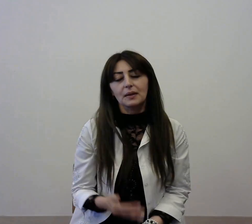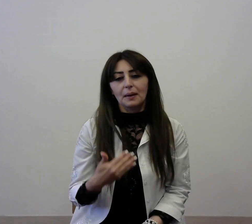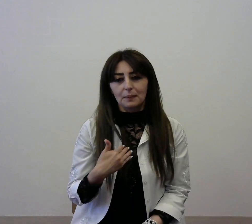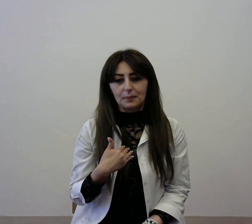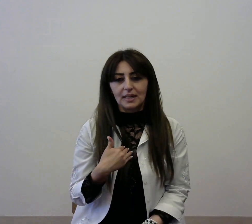mən